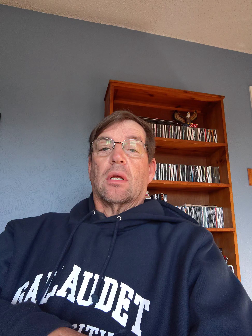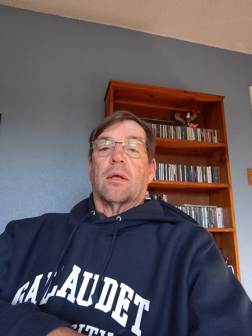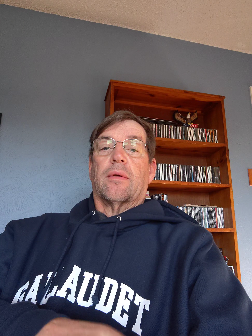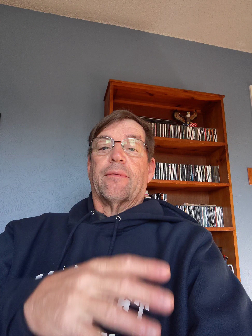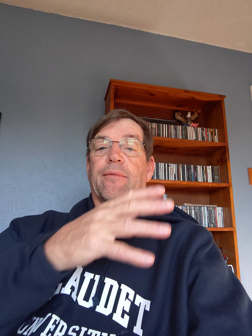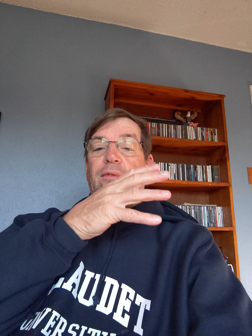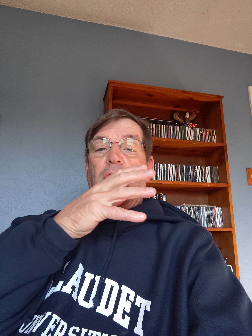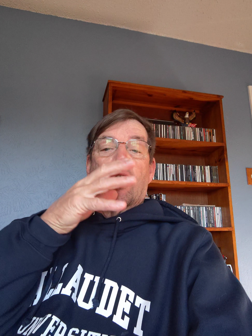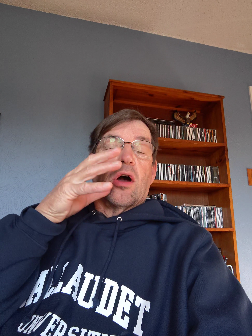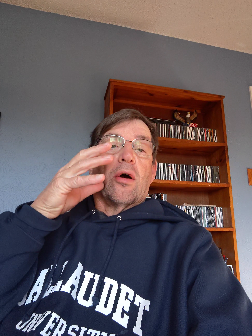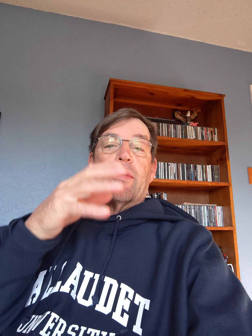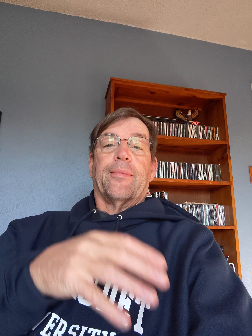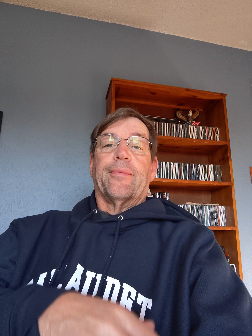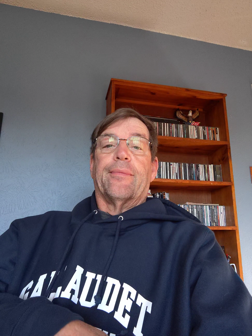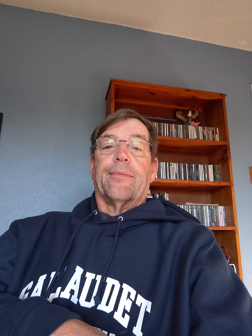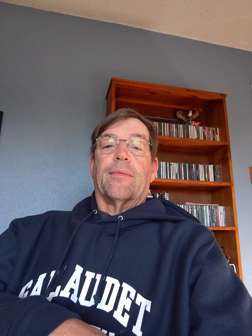farm